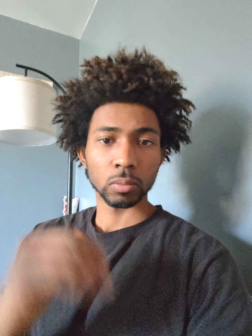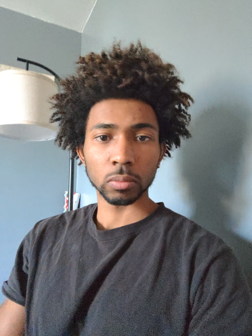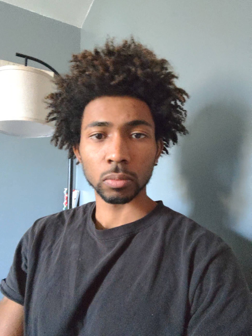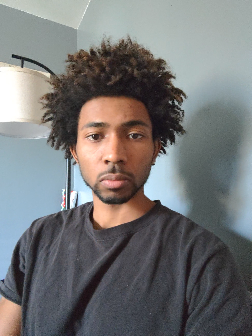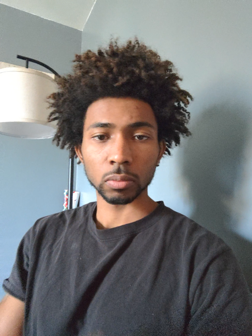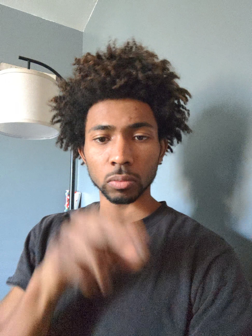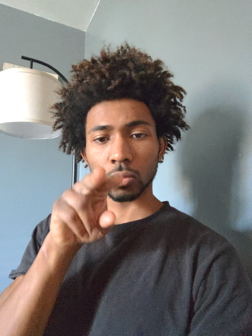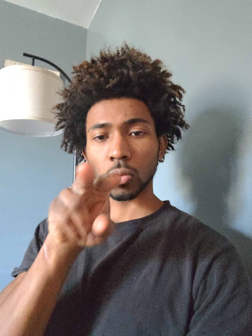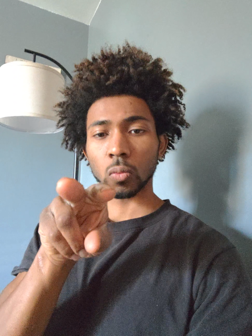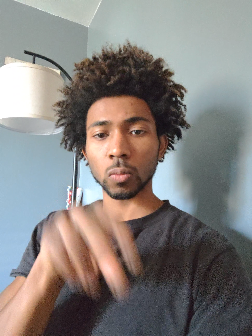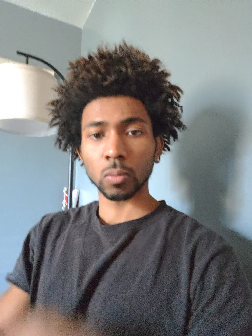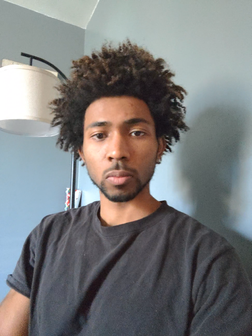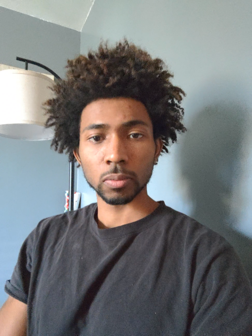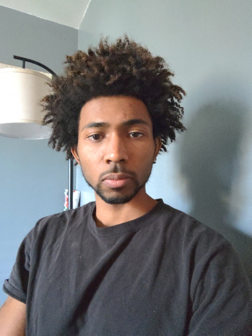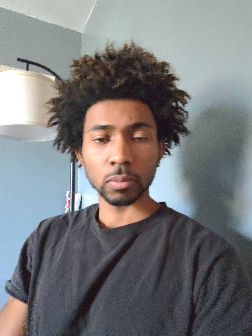look